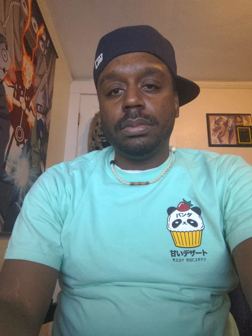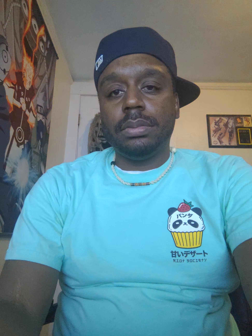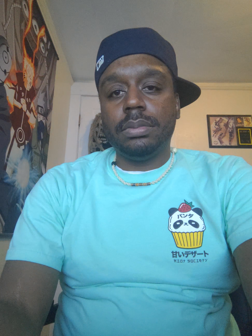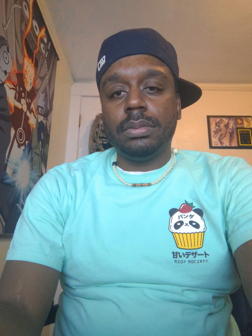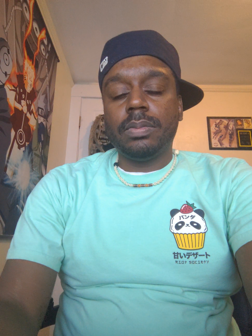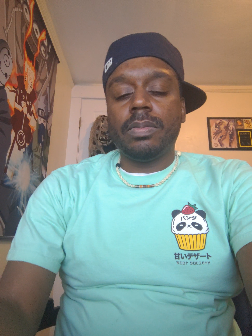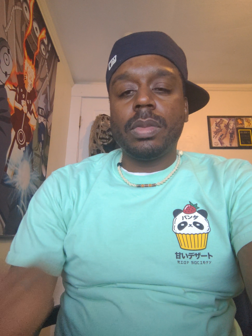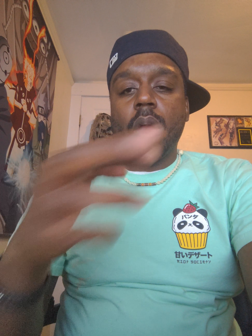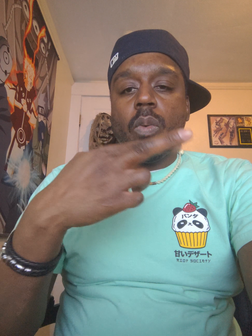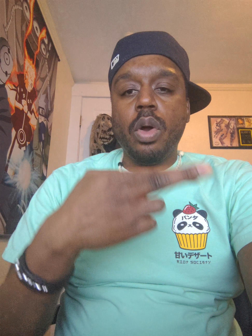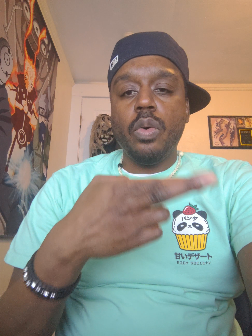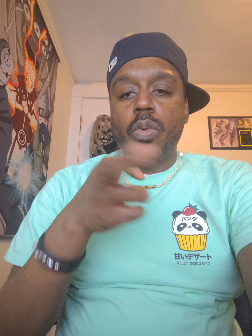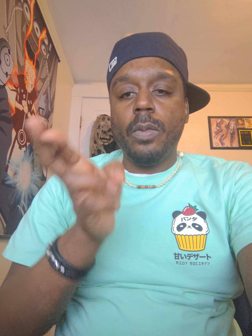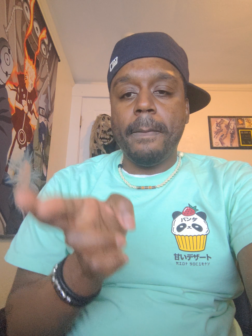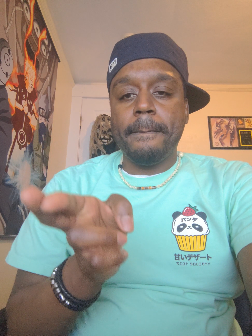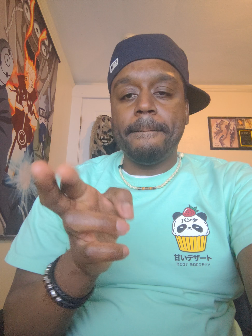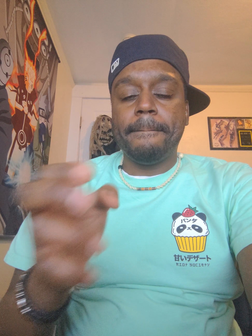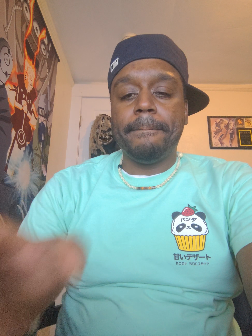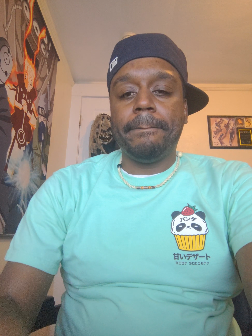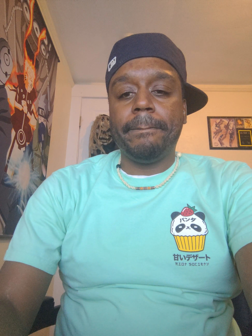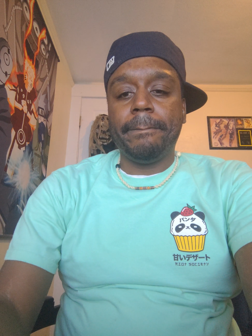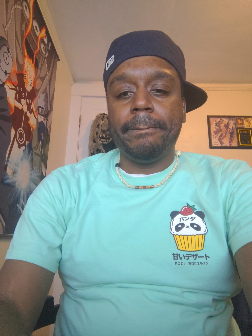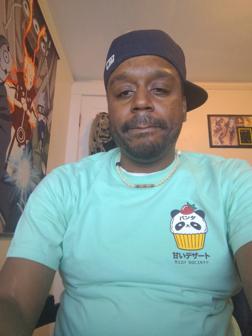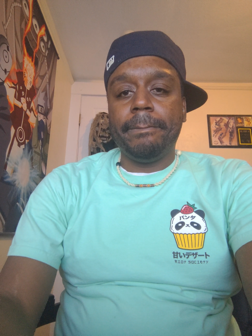room